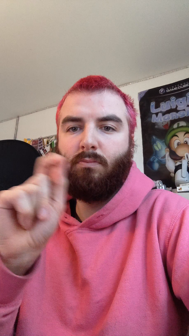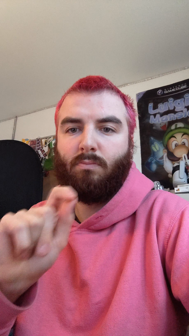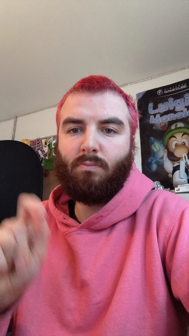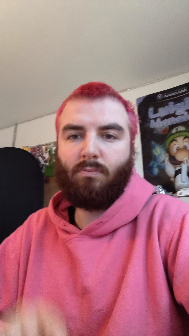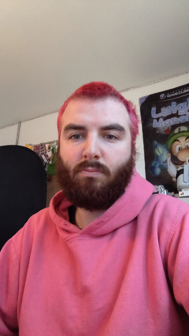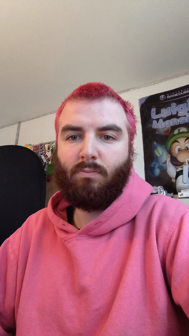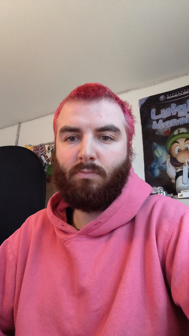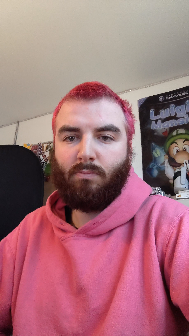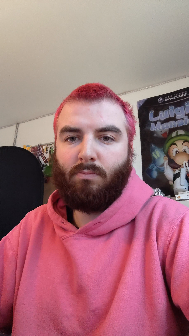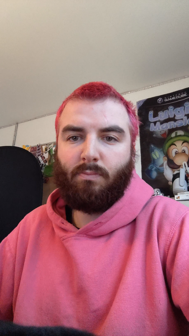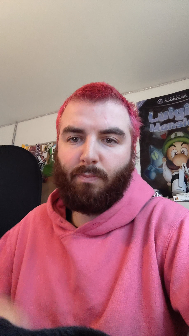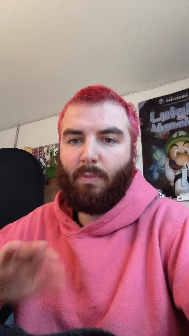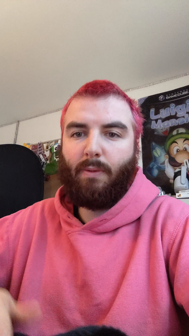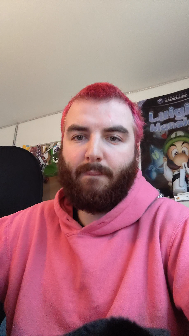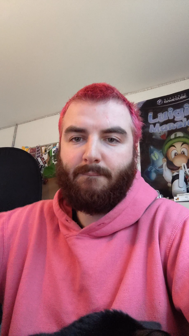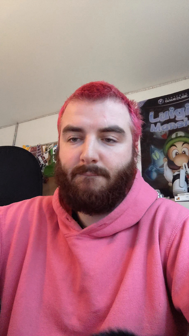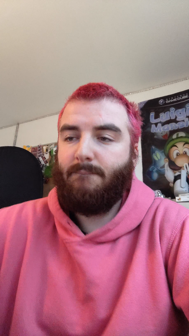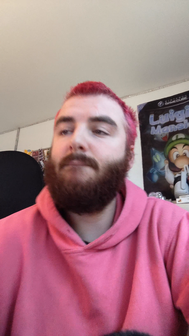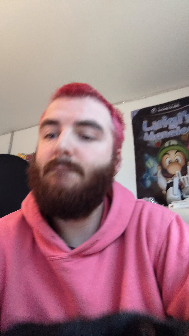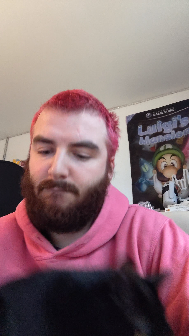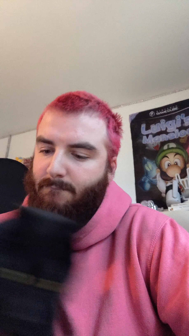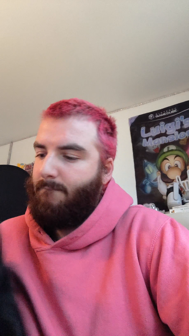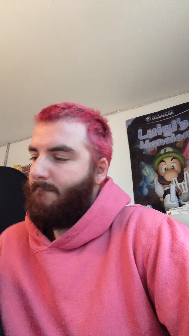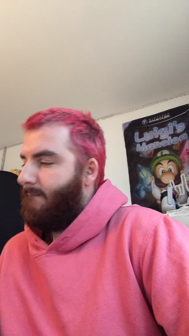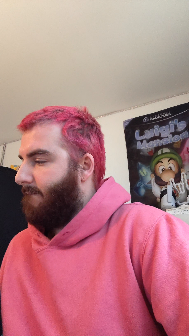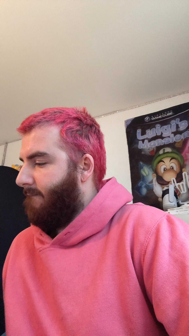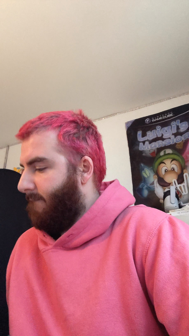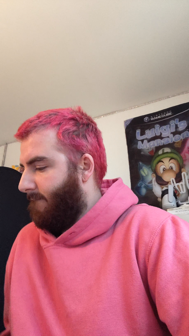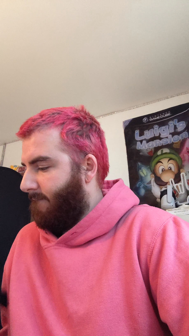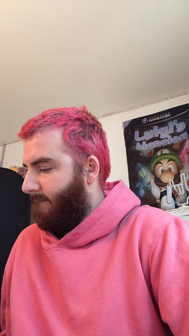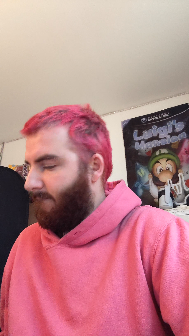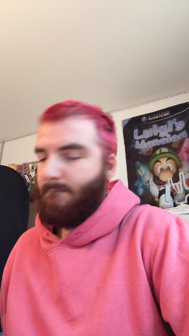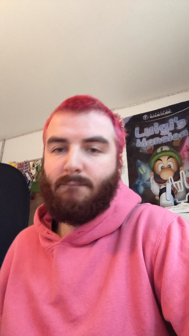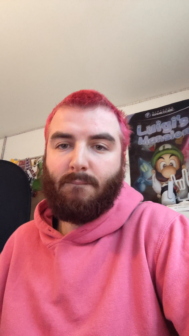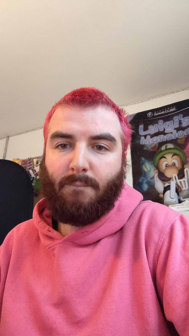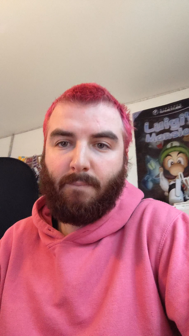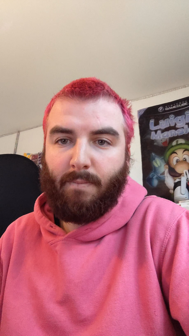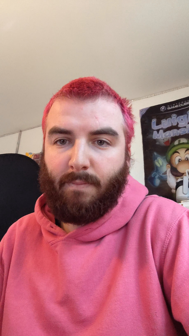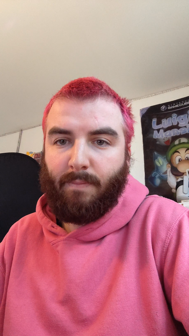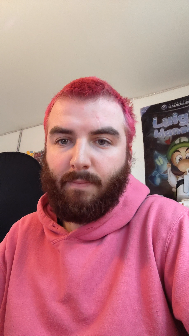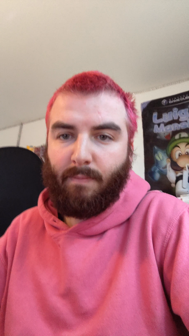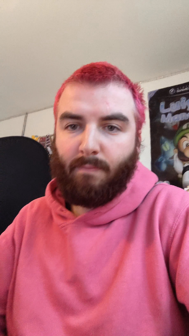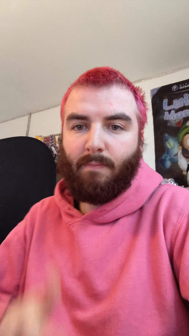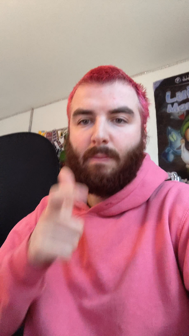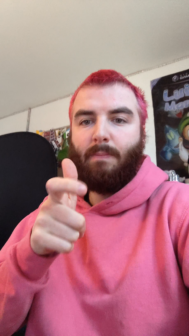run